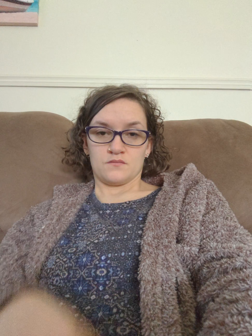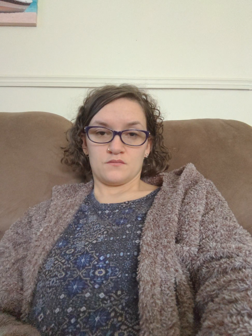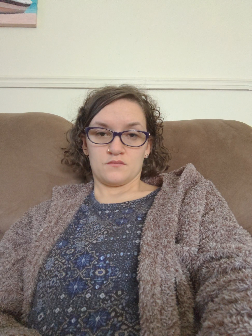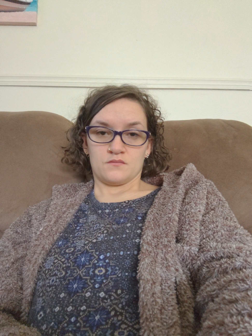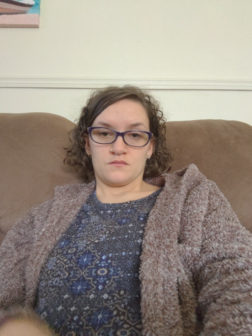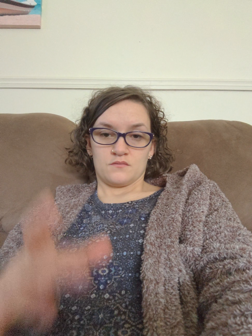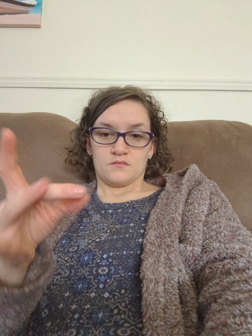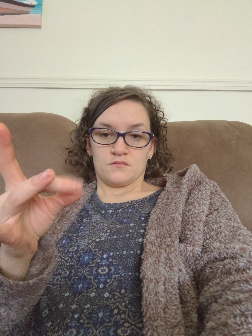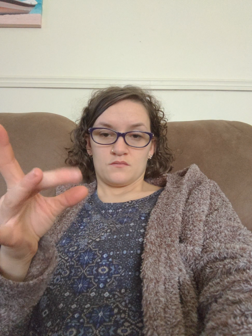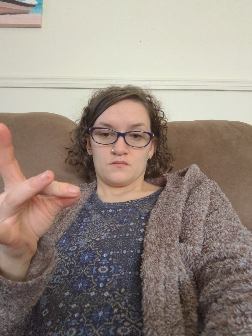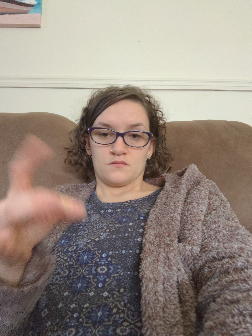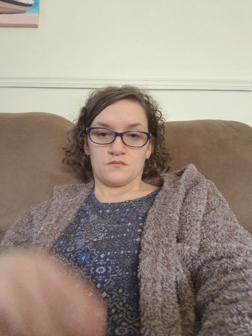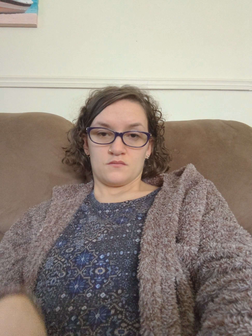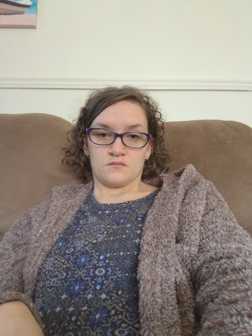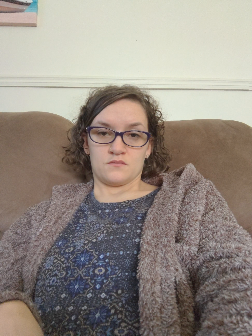sticky